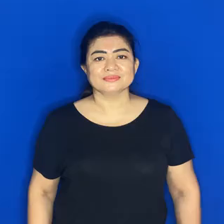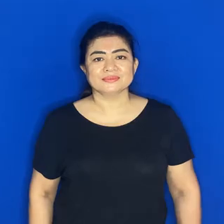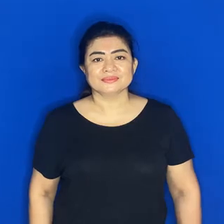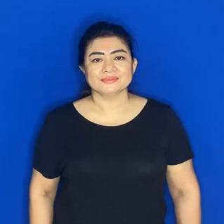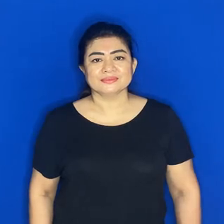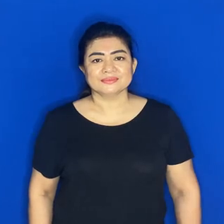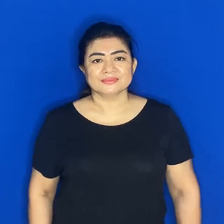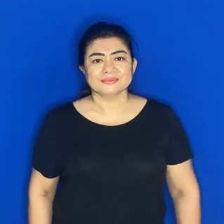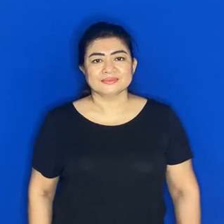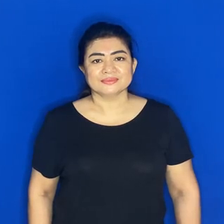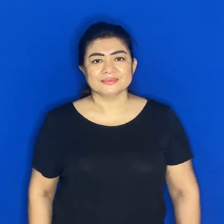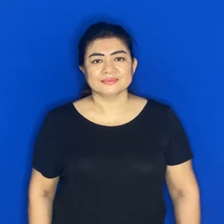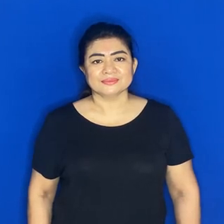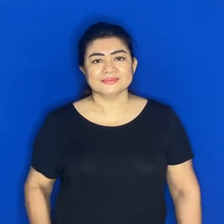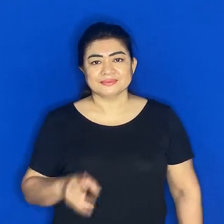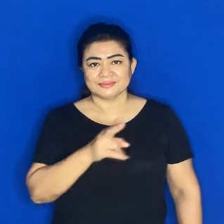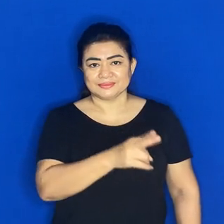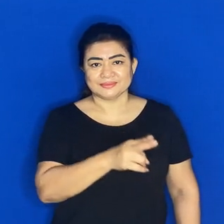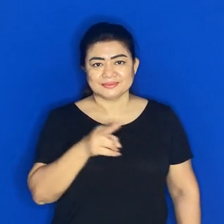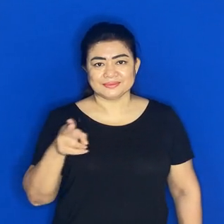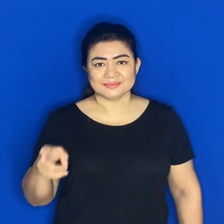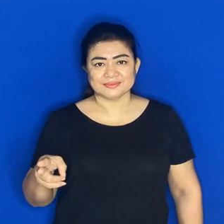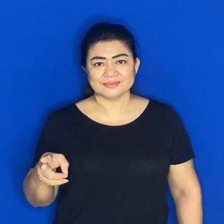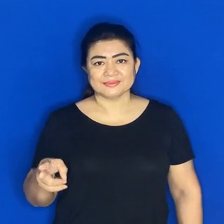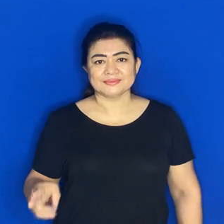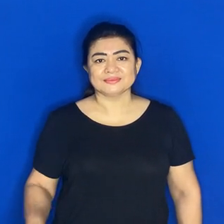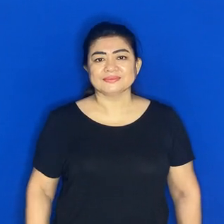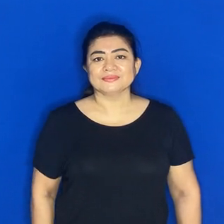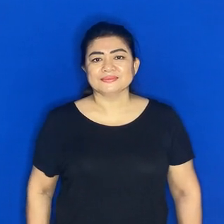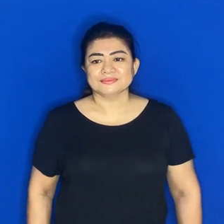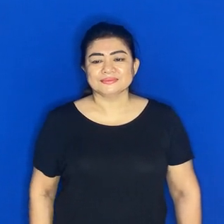hard of hearing